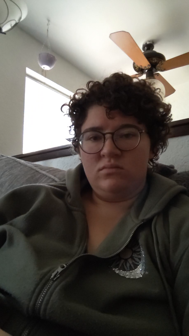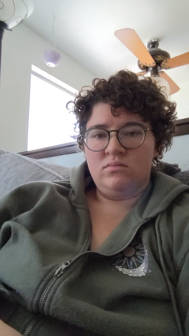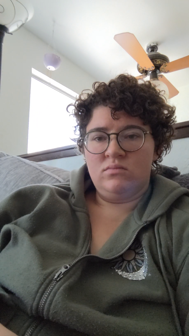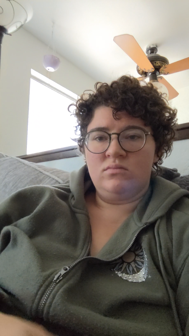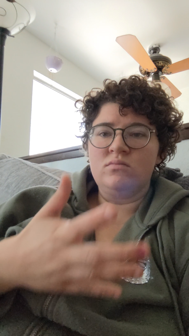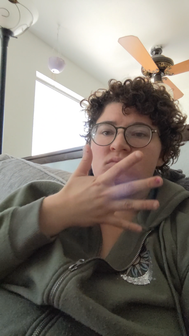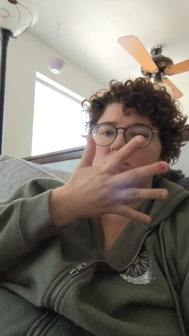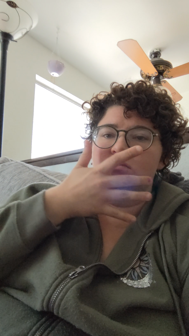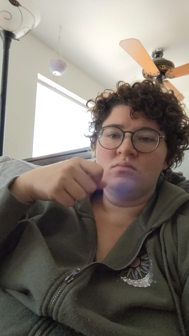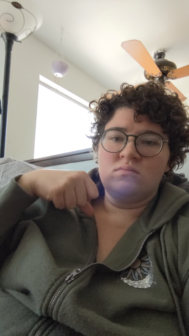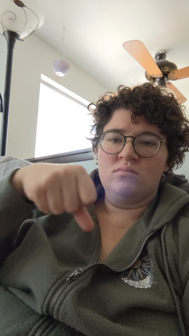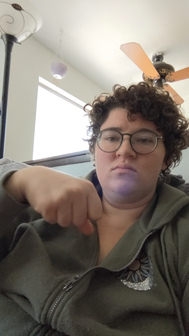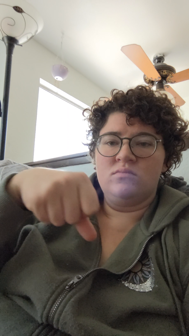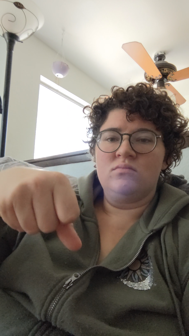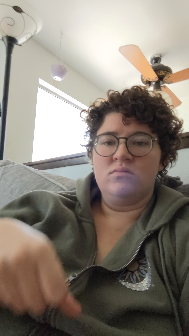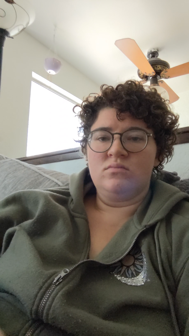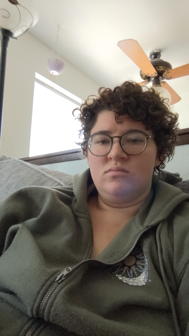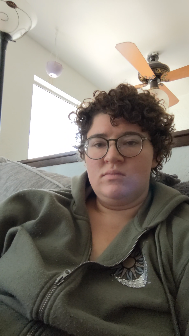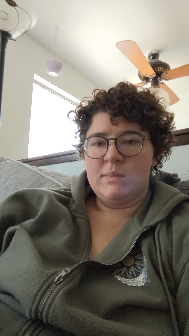lawn mower